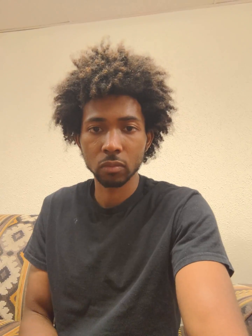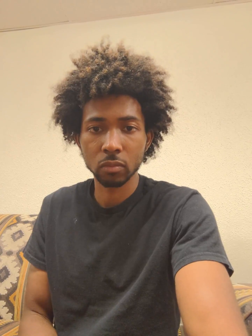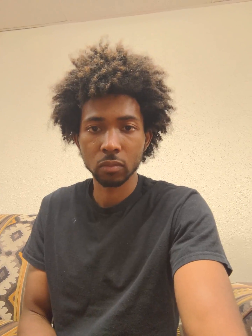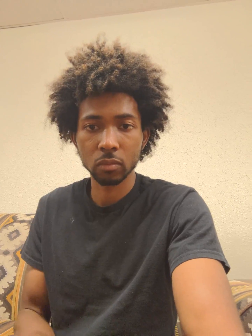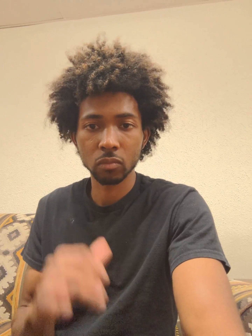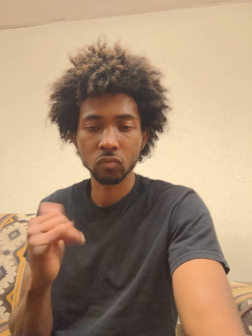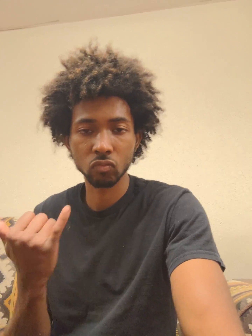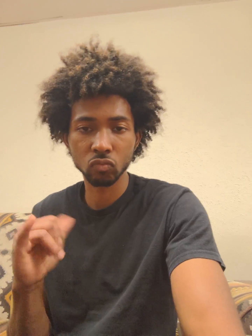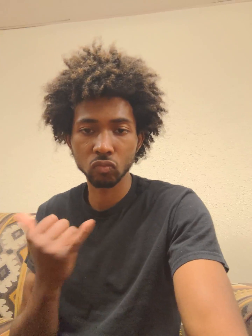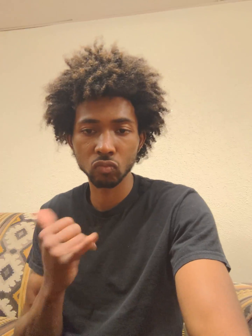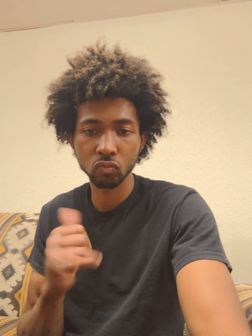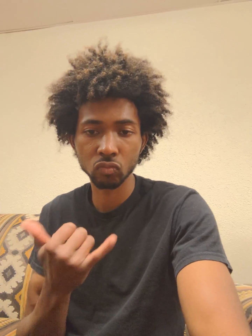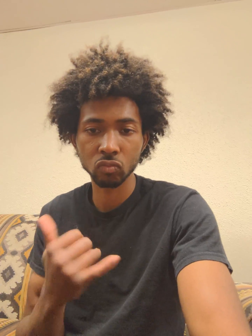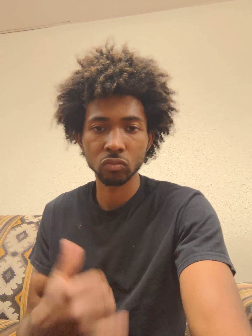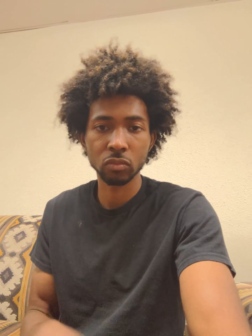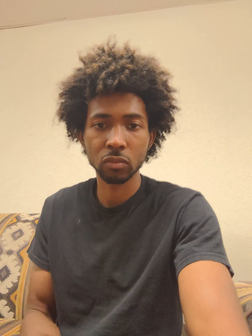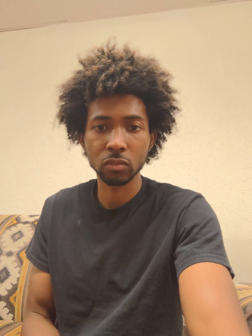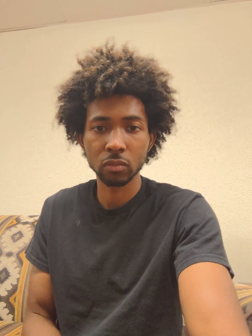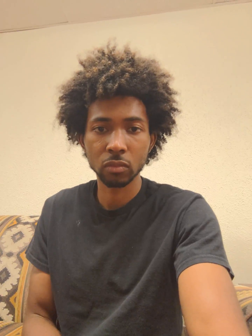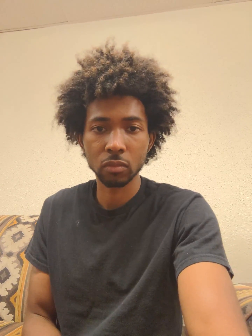party